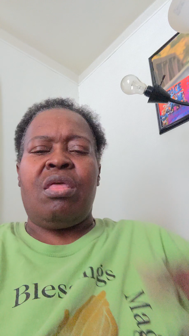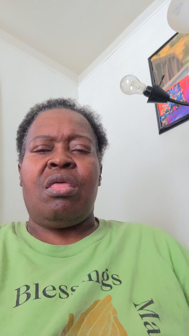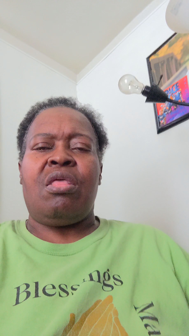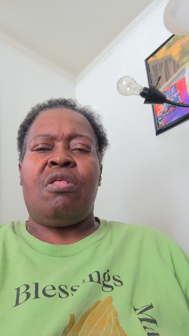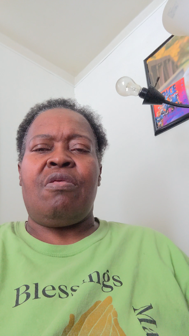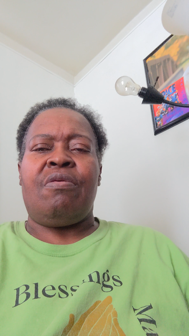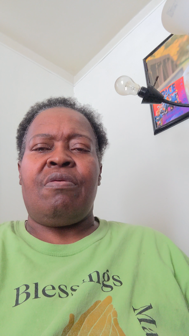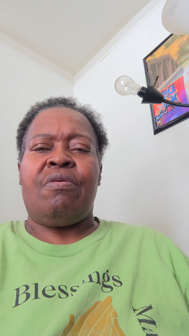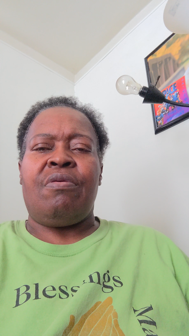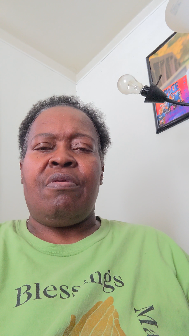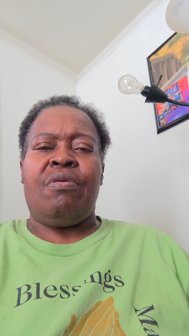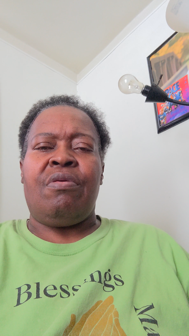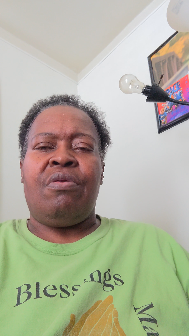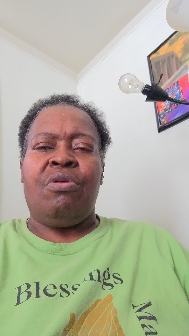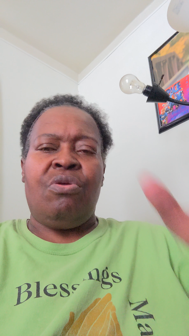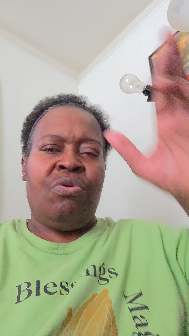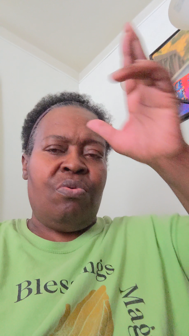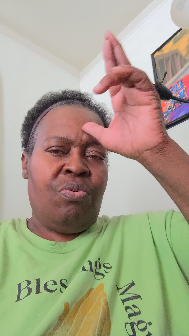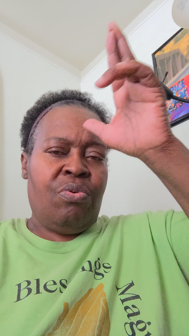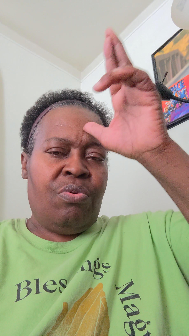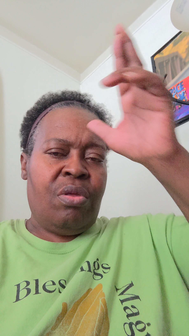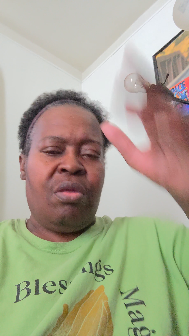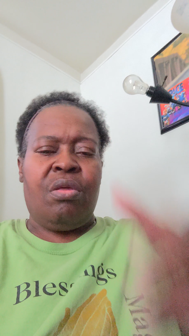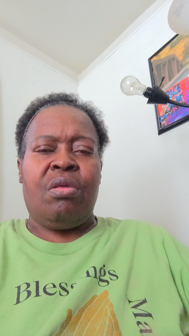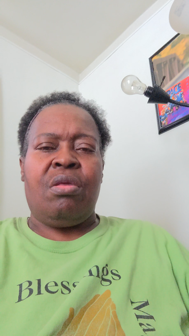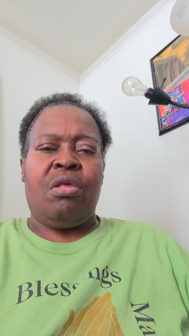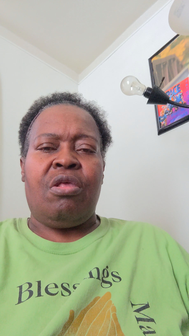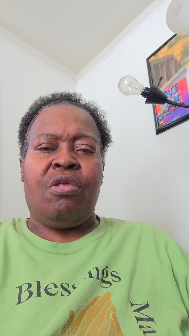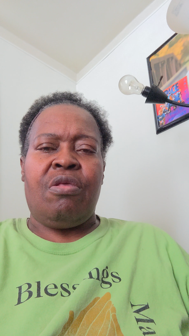rooster